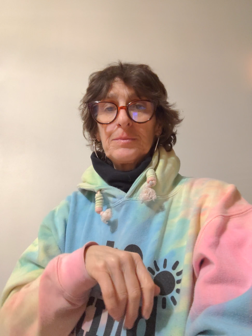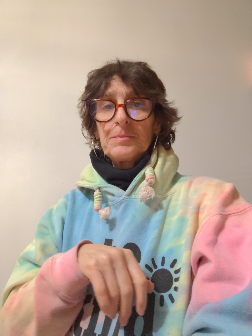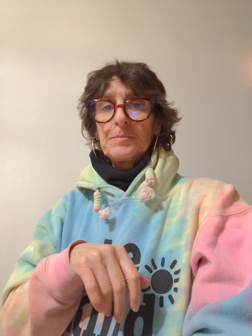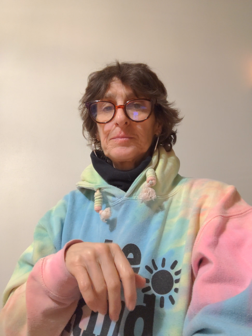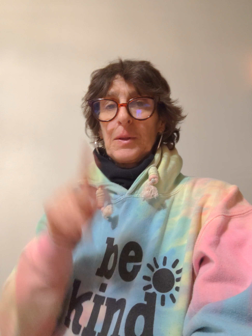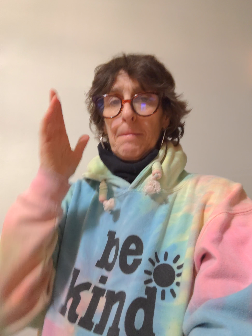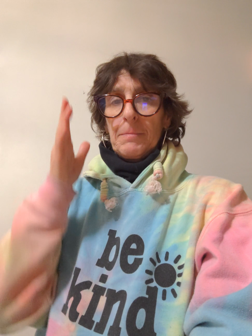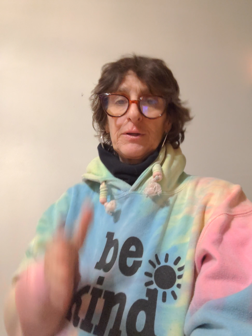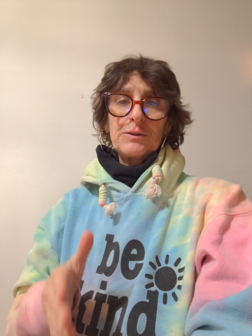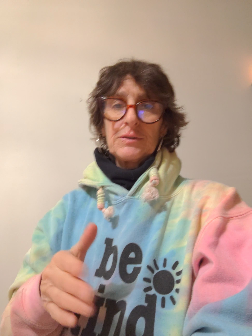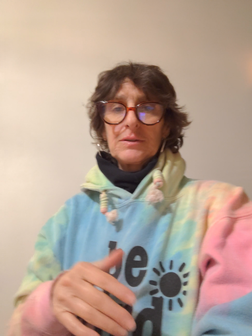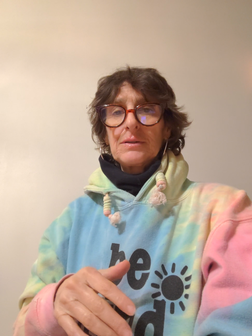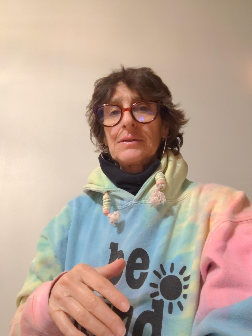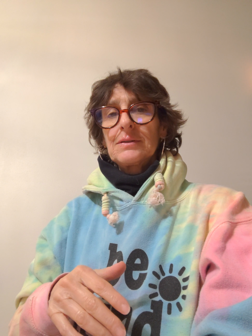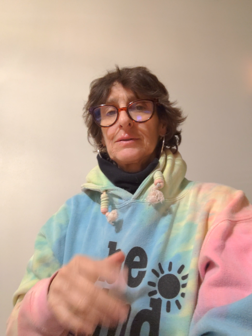person